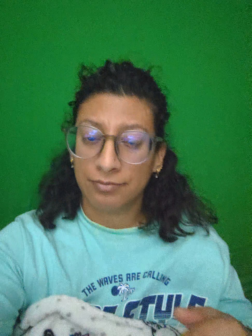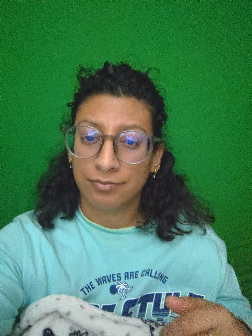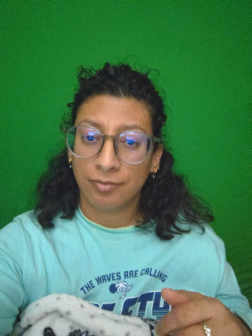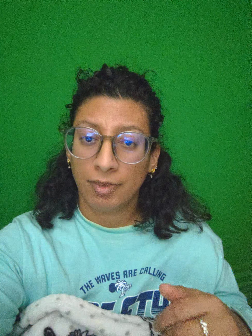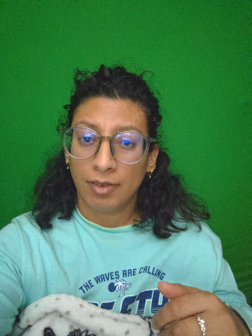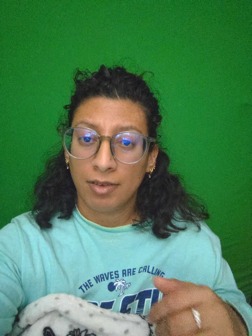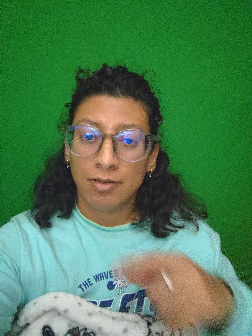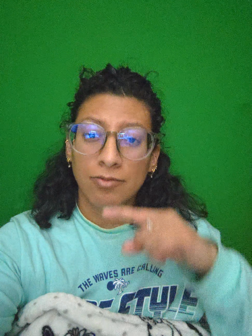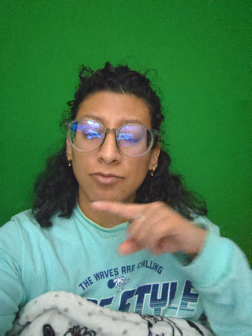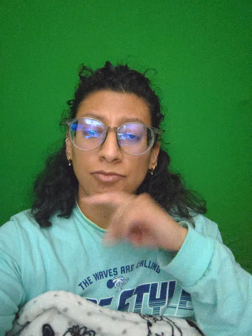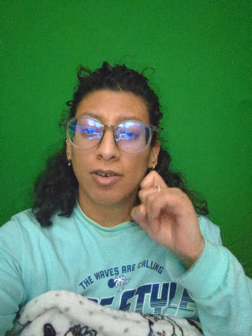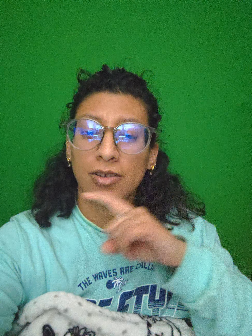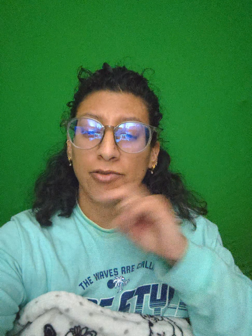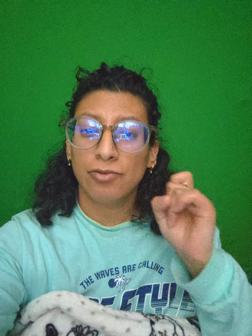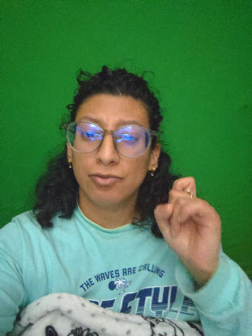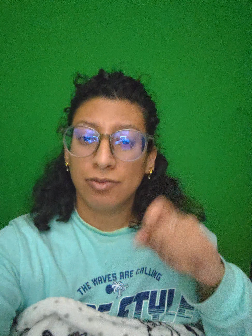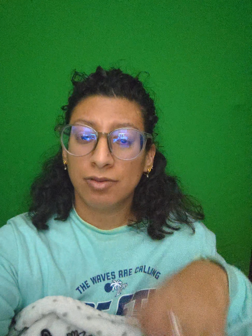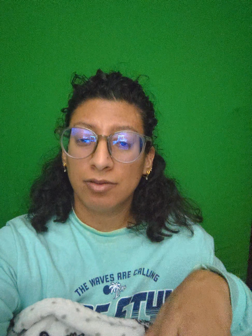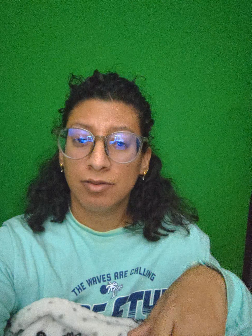dryer